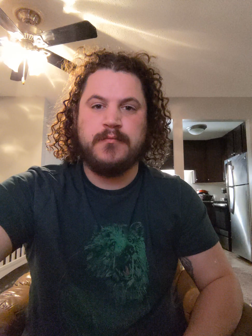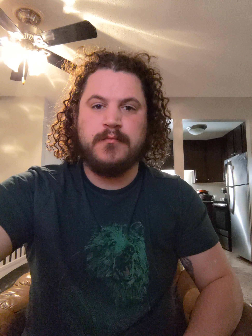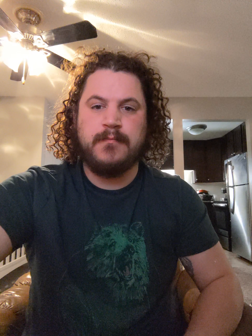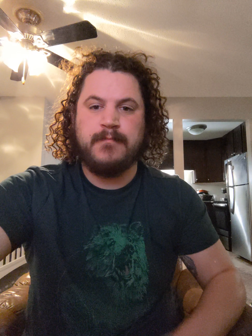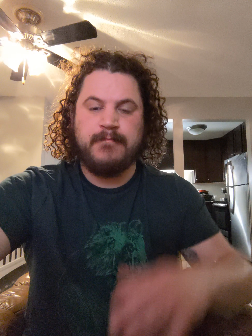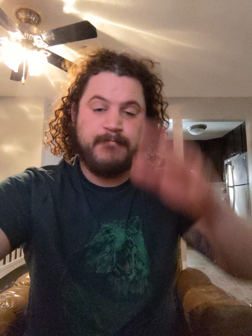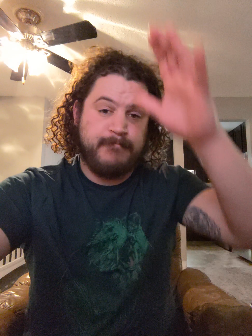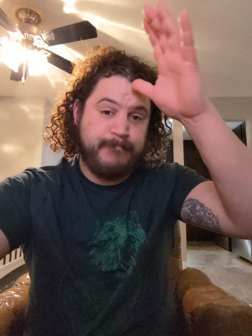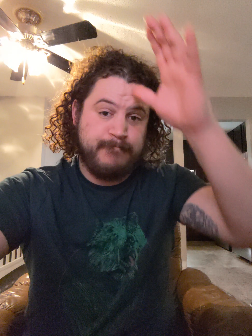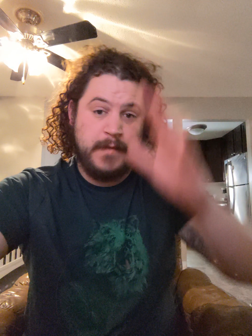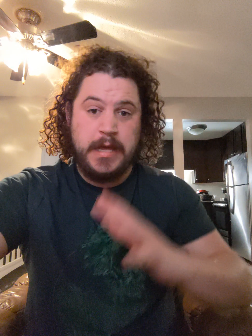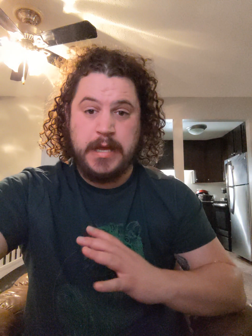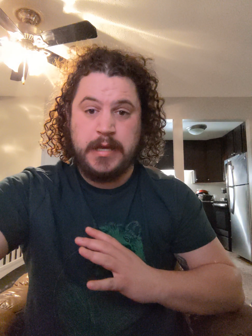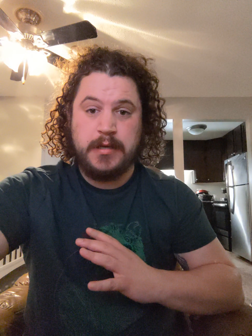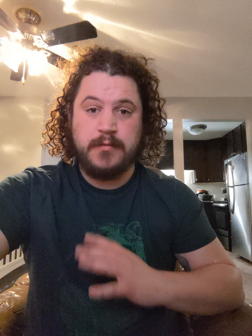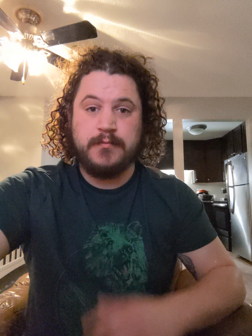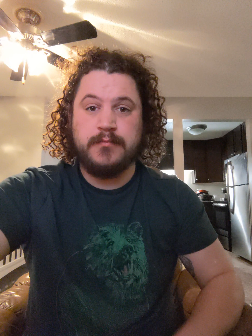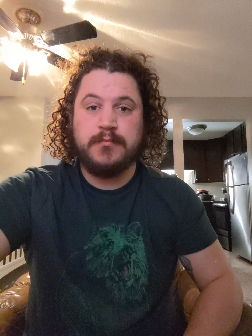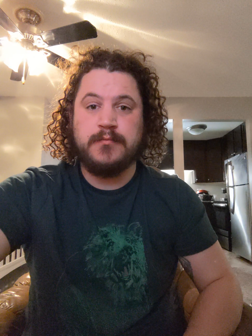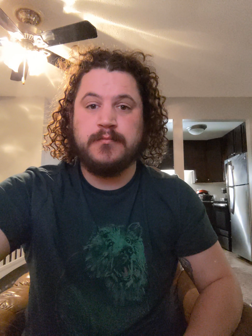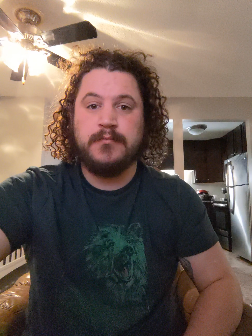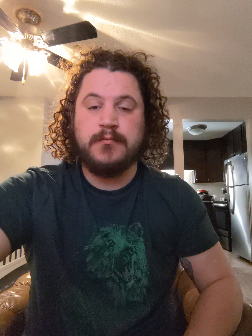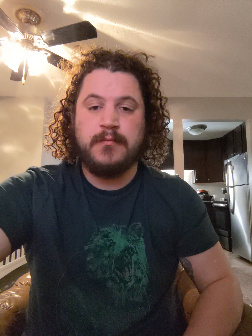man